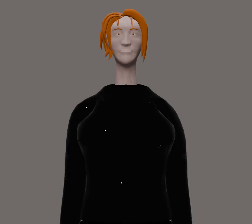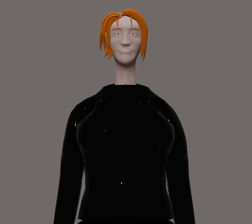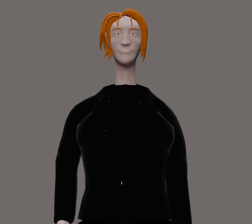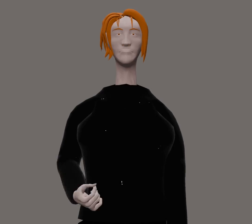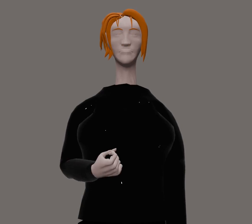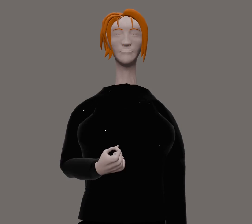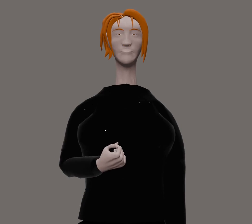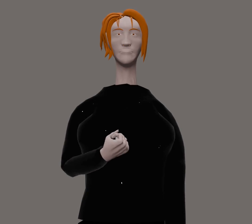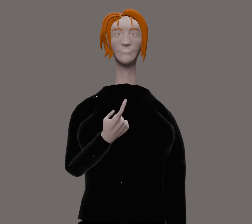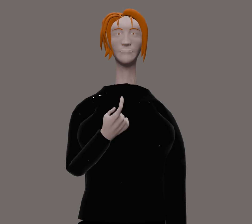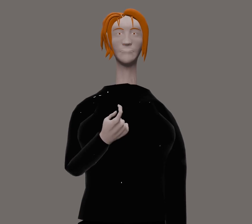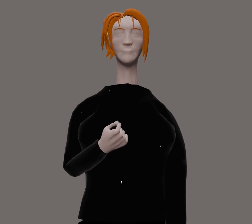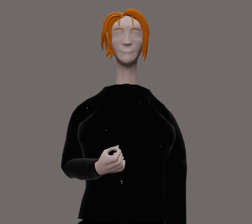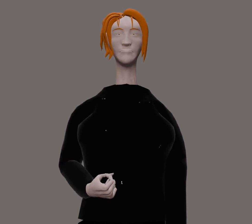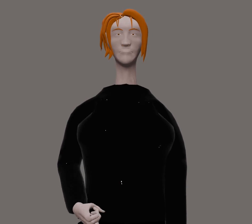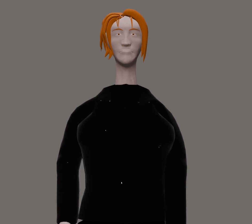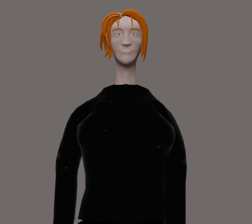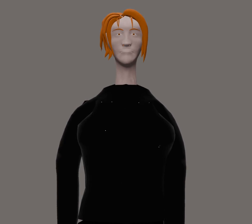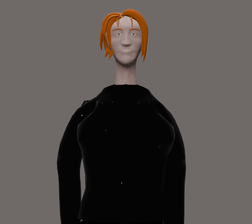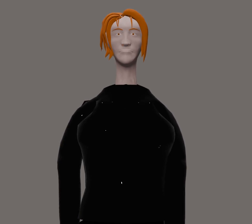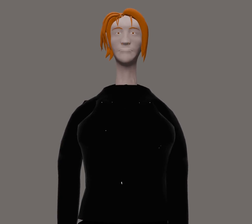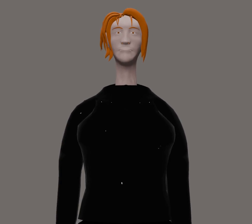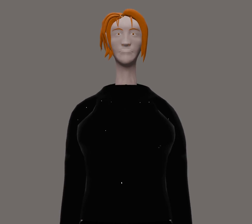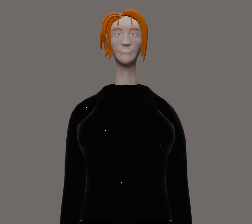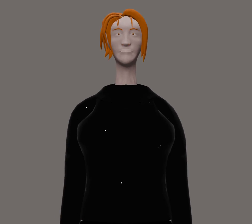Belch